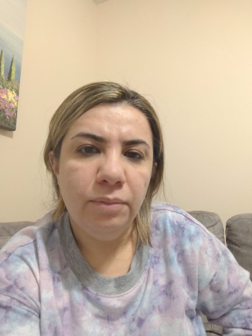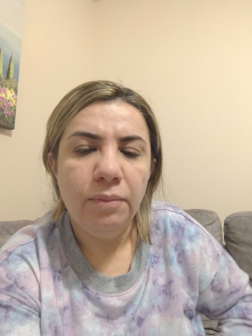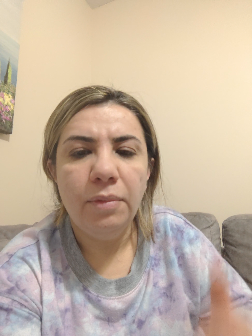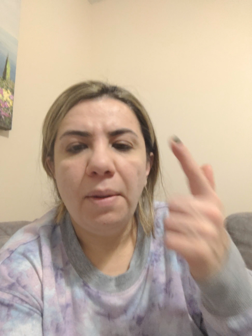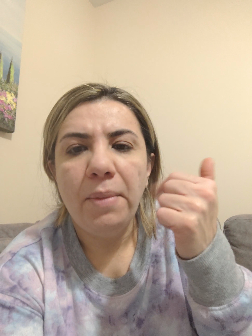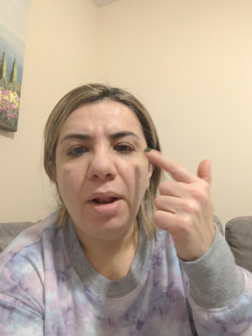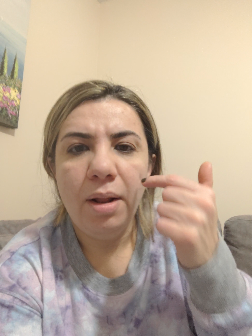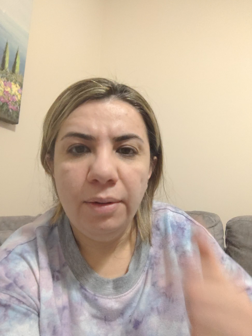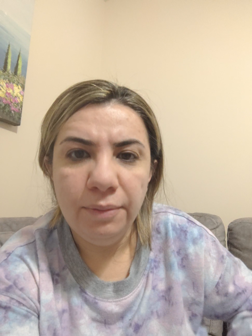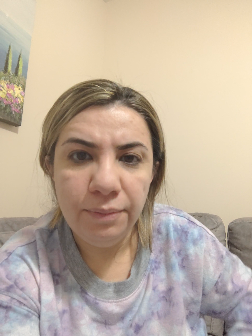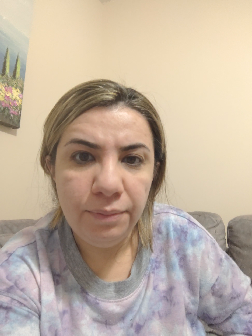cry